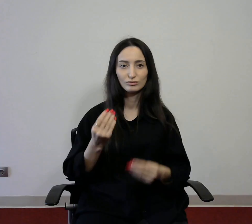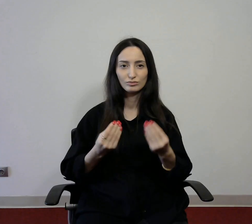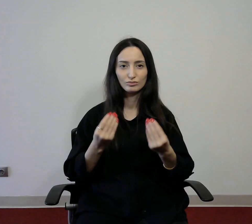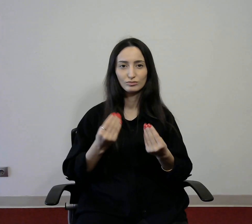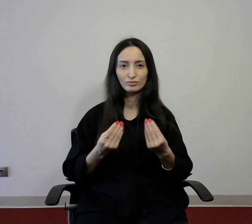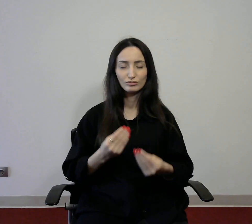oynamaq